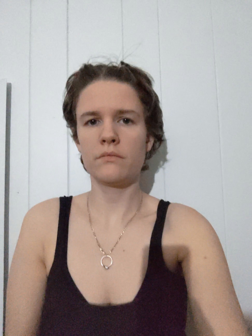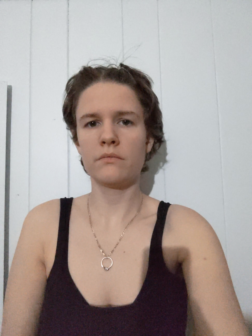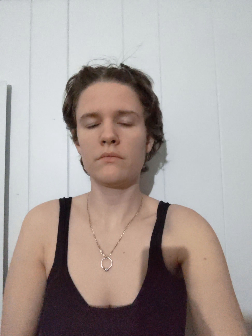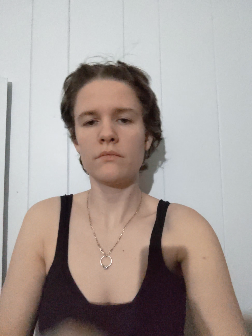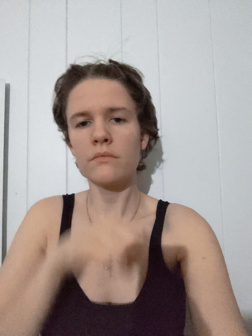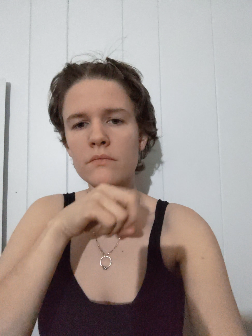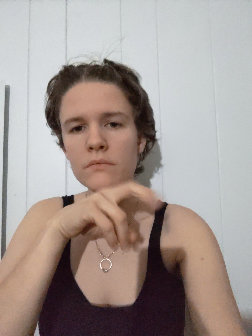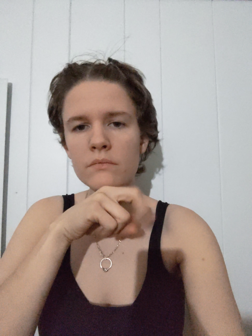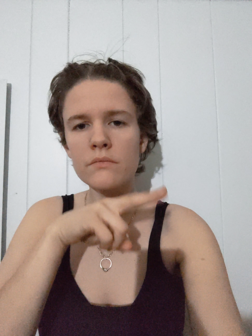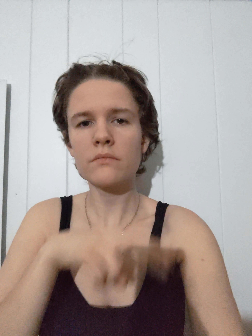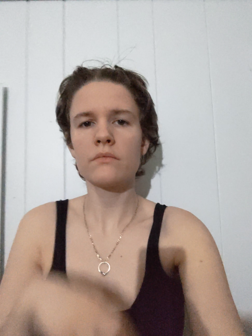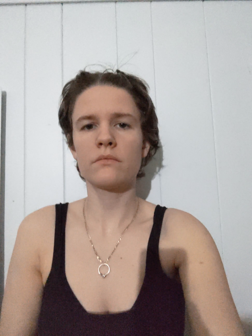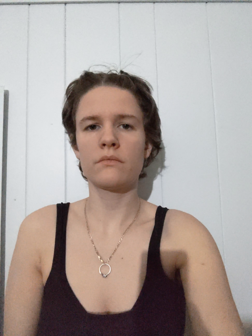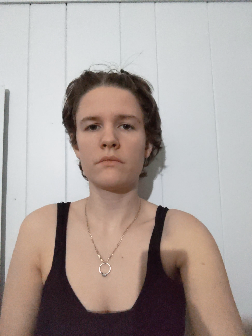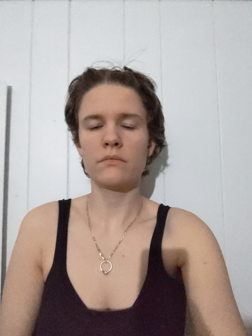frog